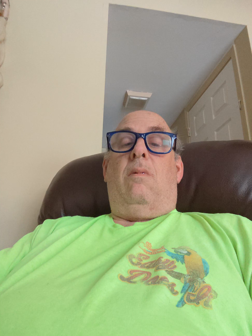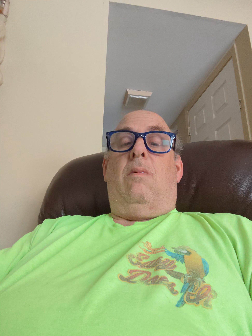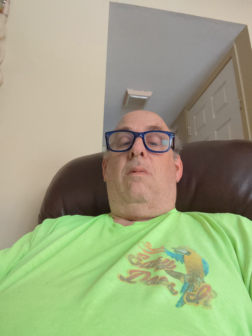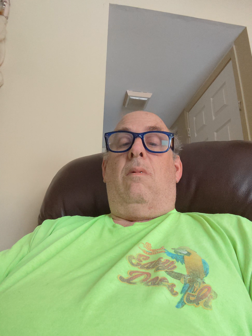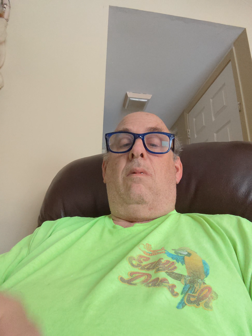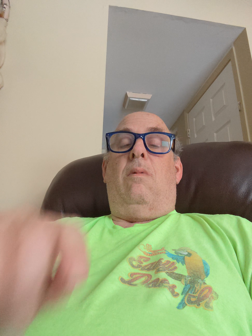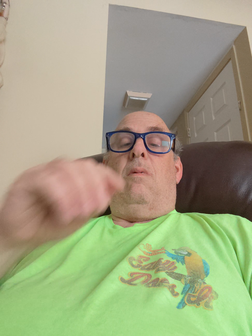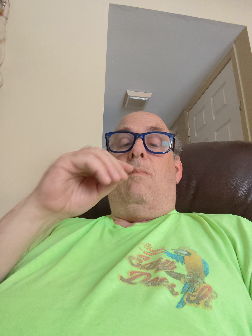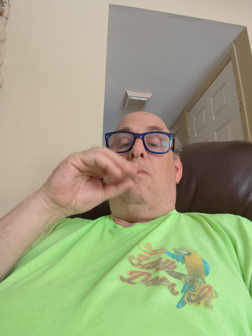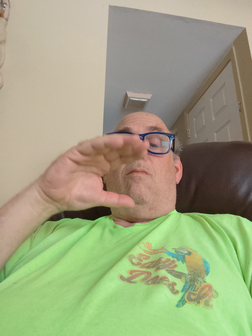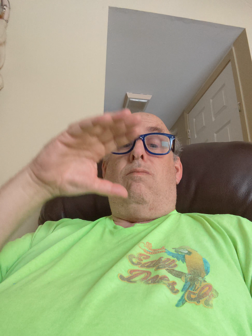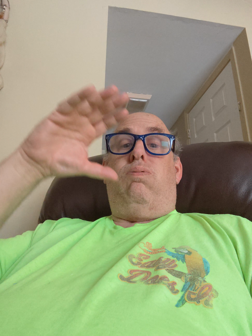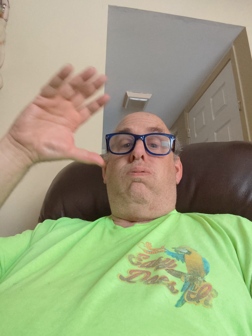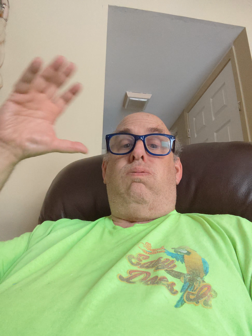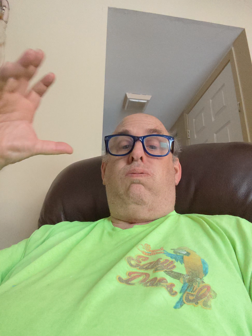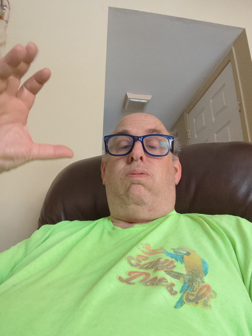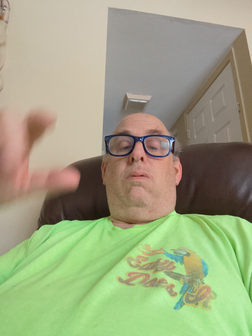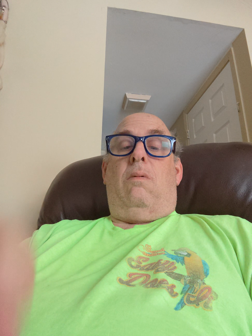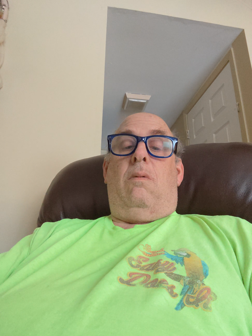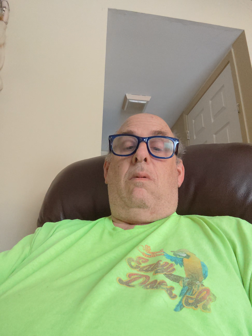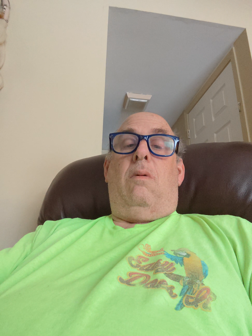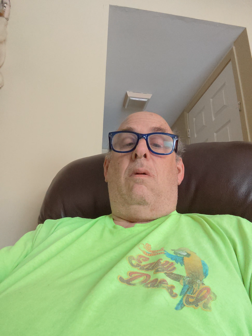balloon